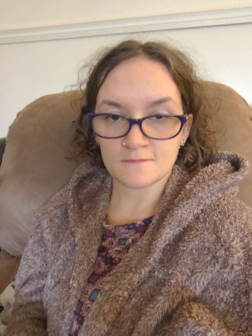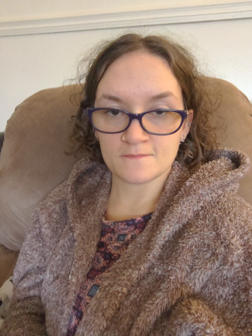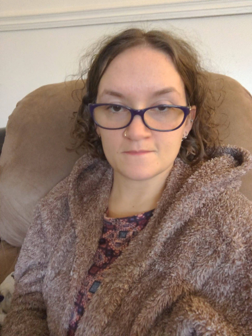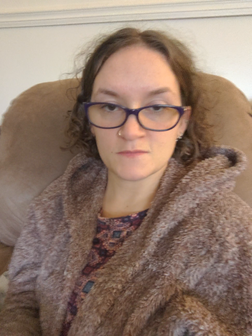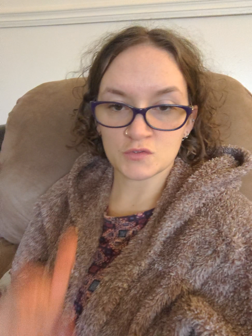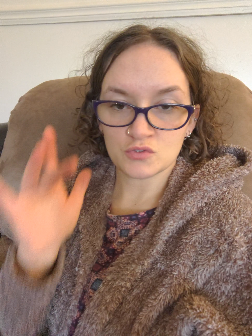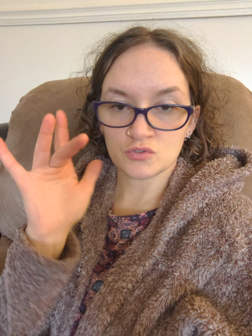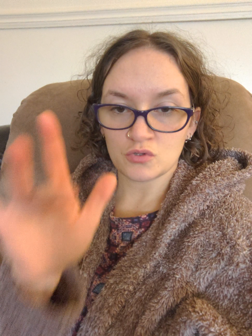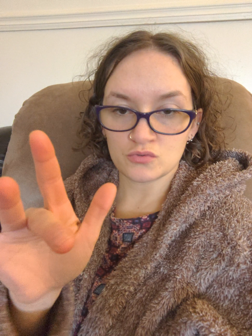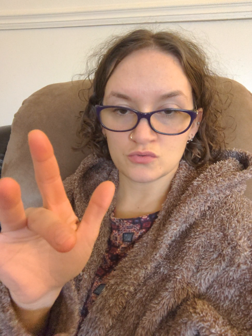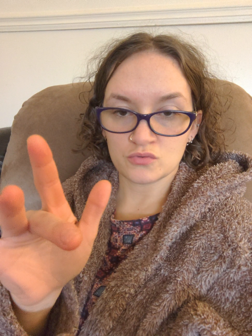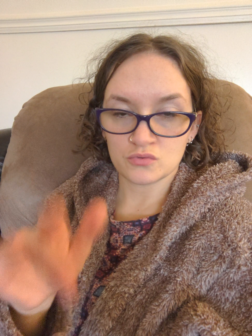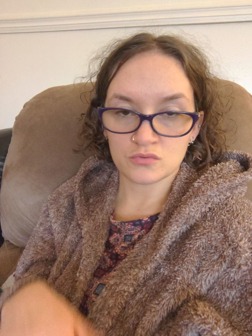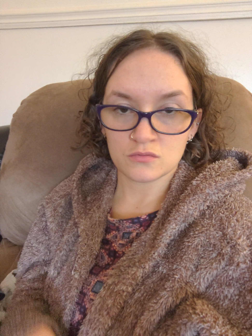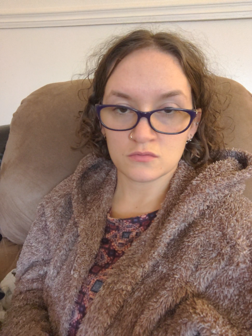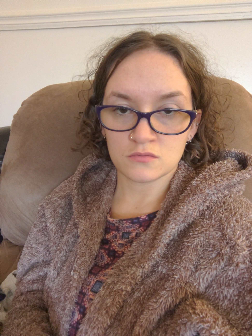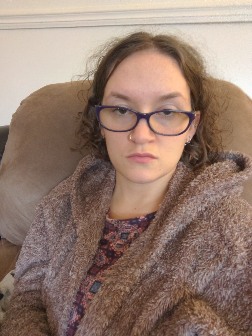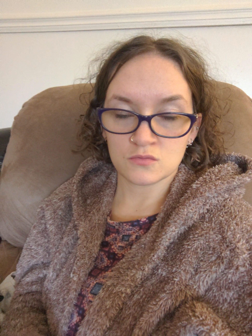touch